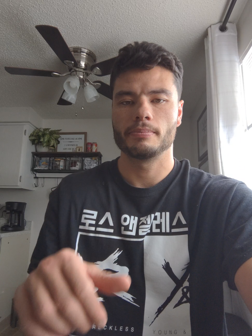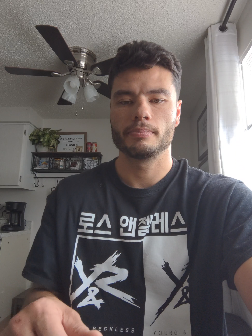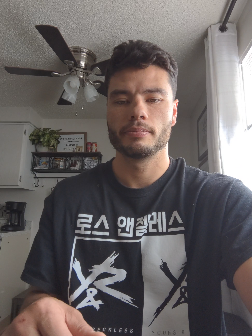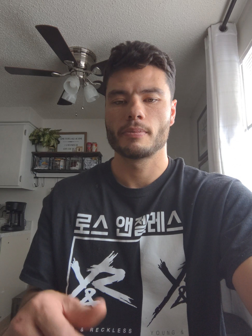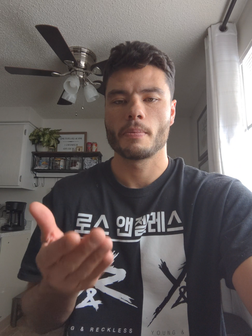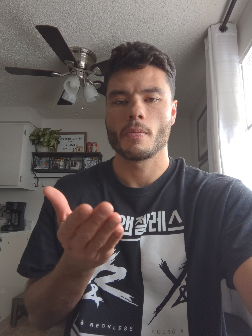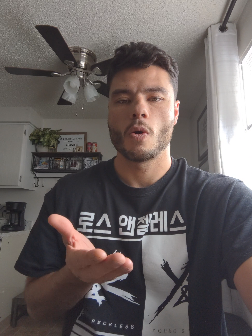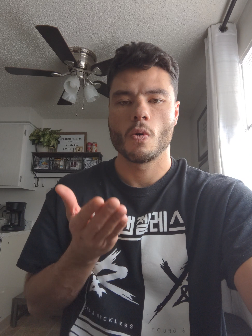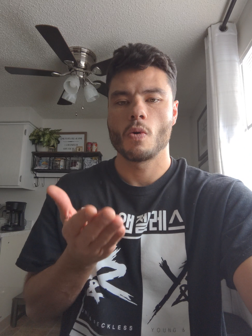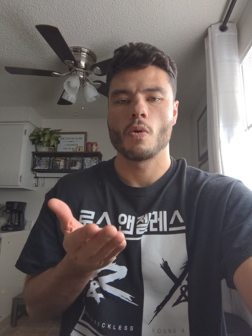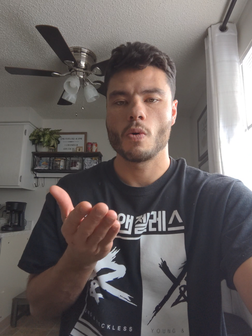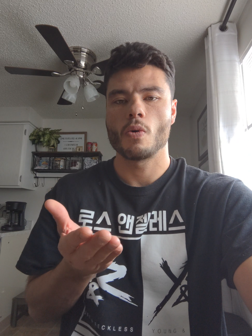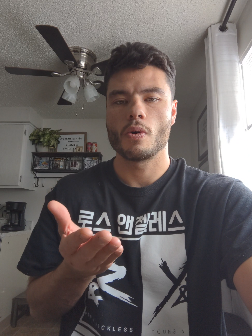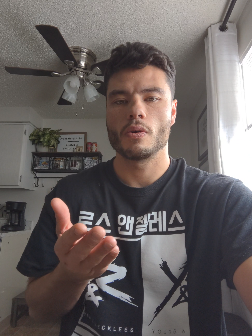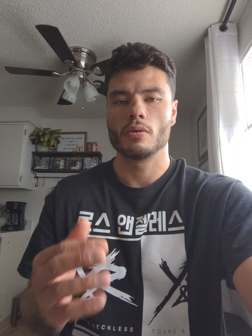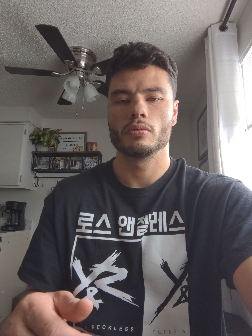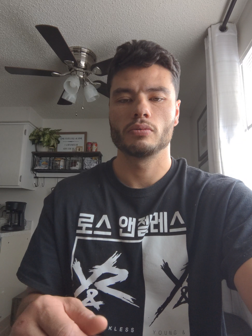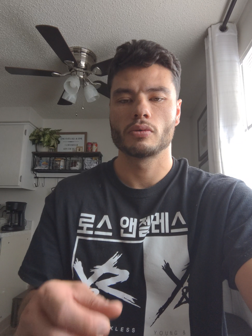boat